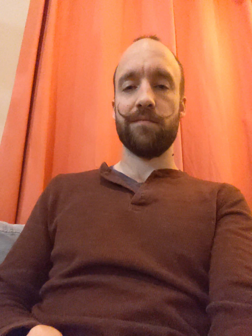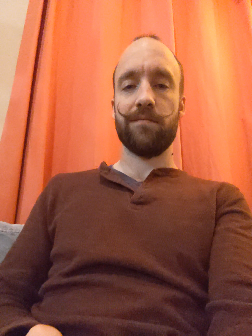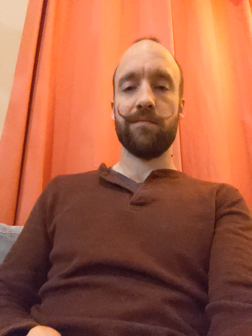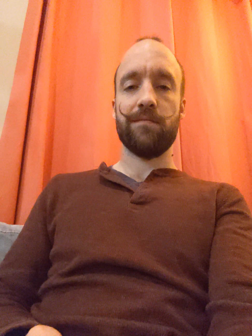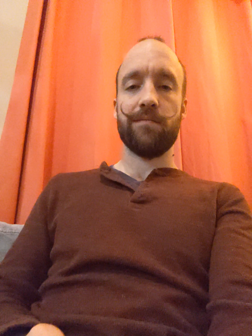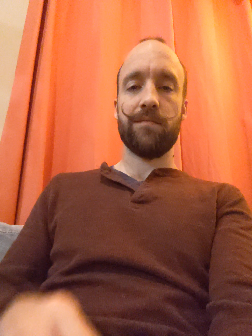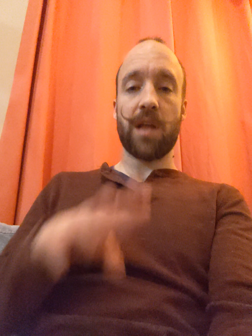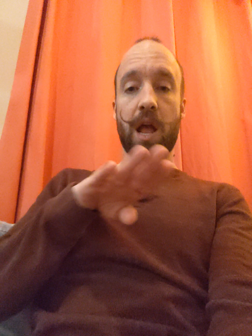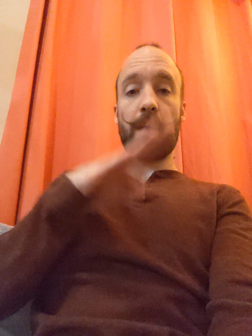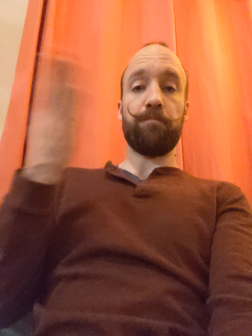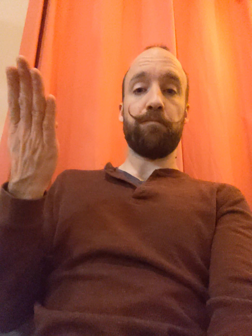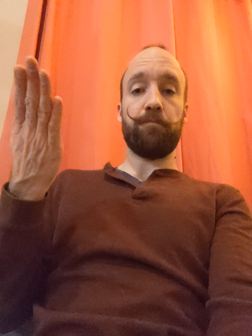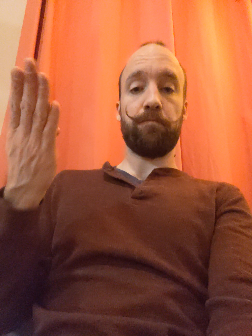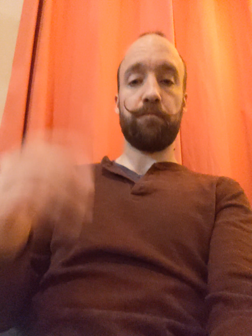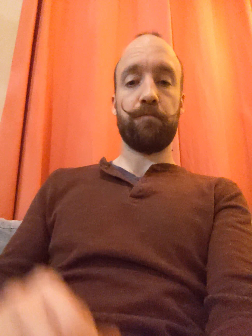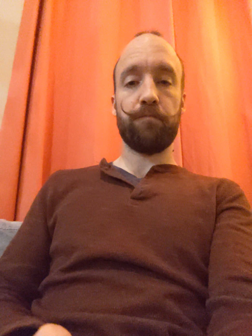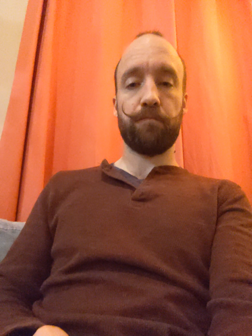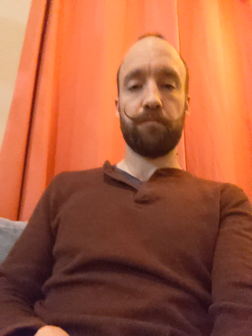open